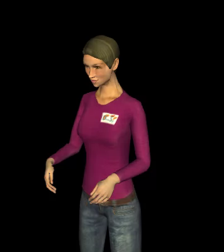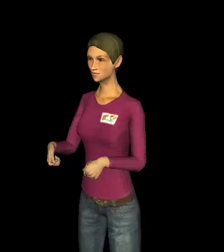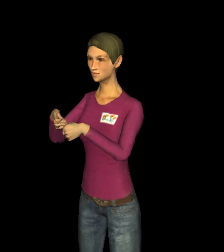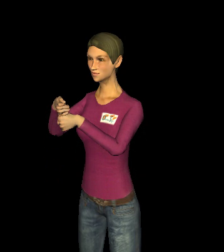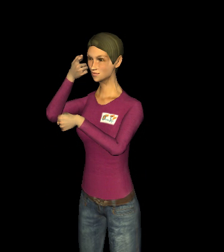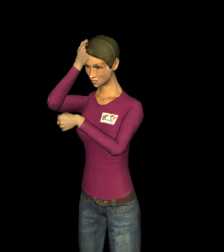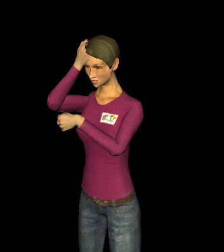مظلة